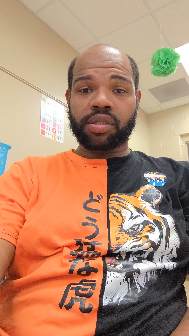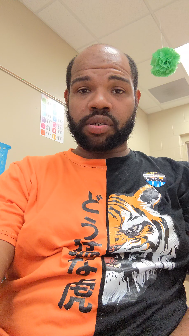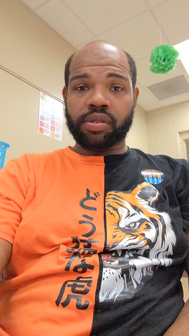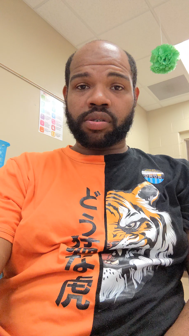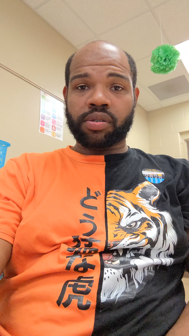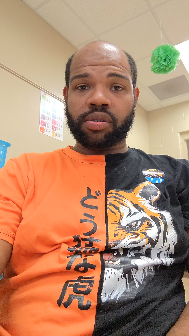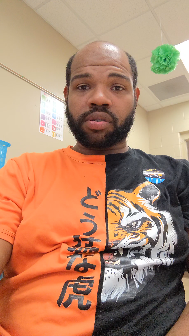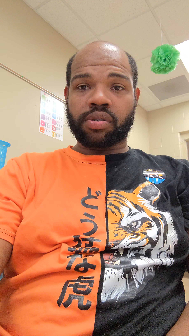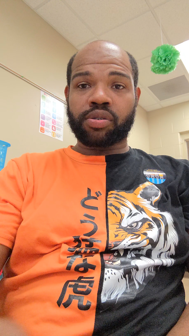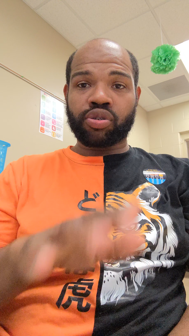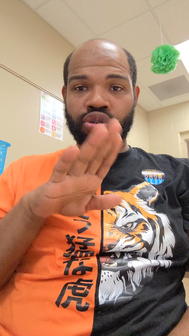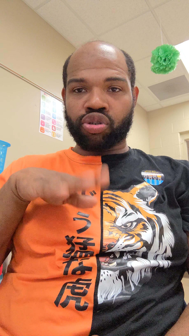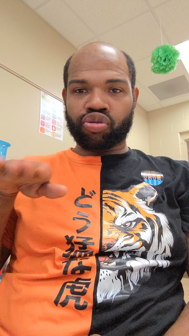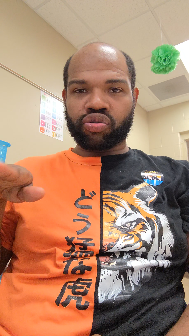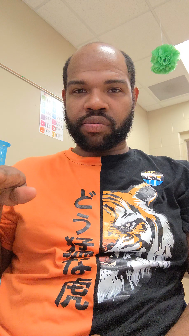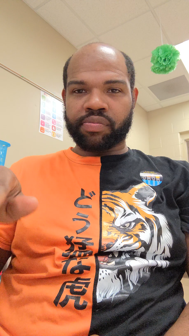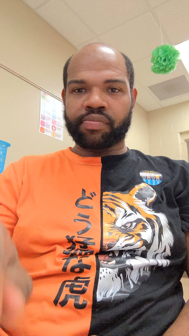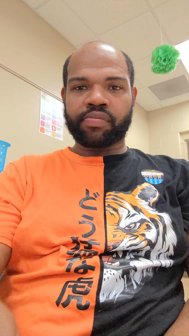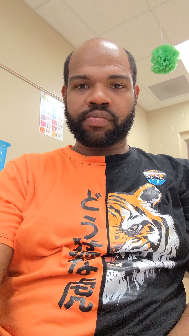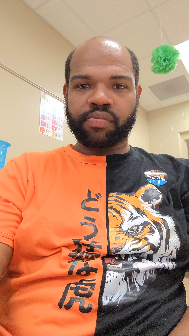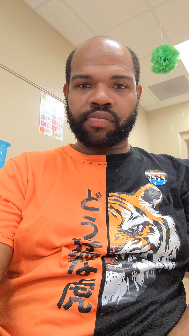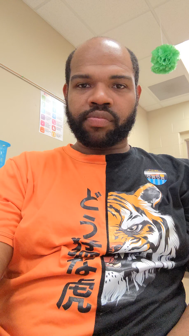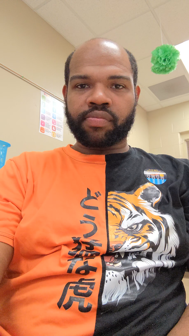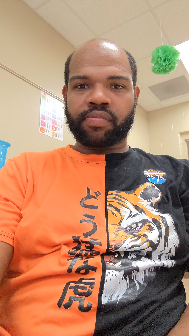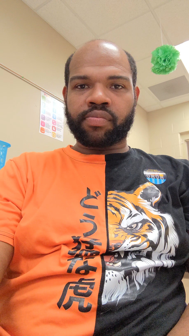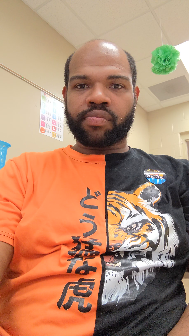children